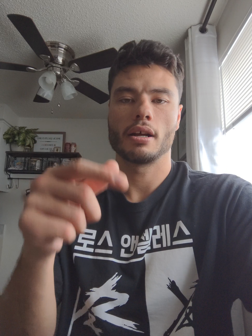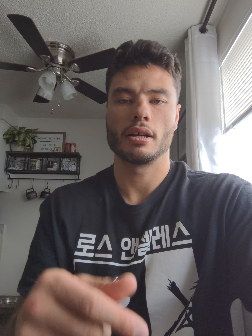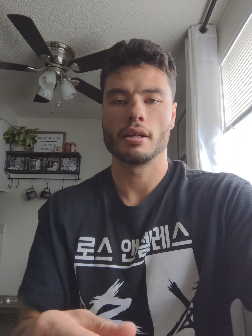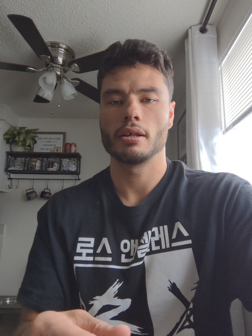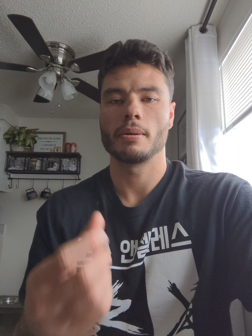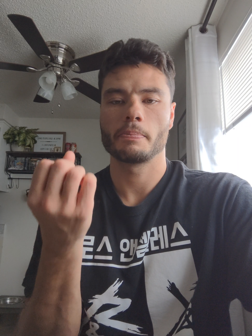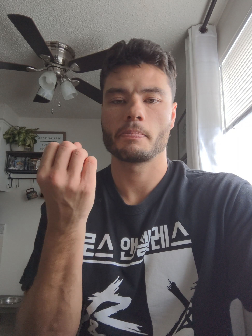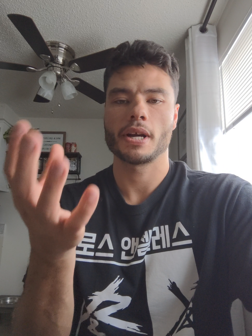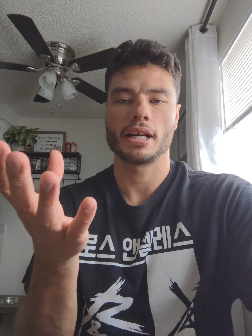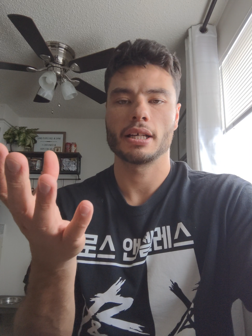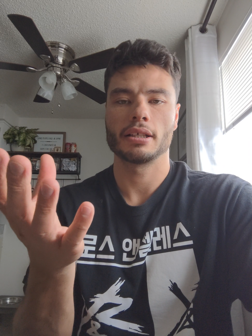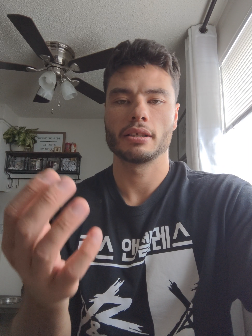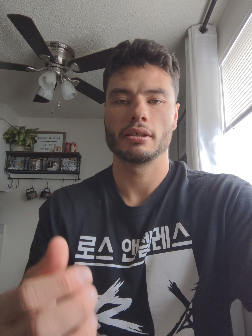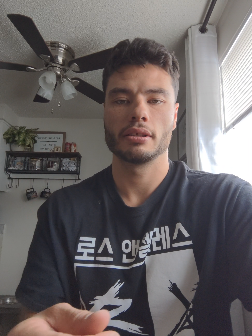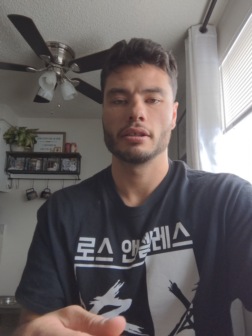many